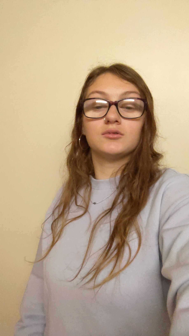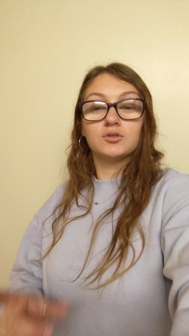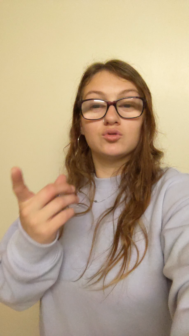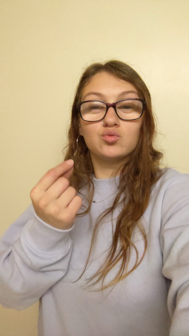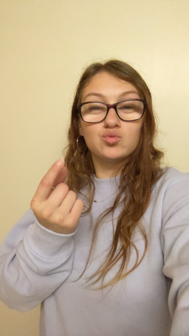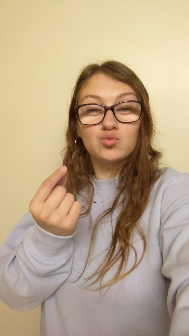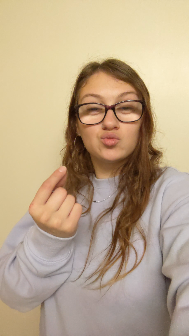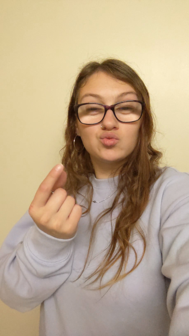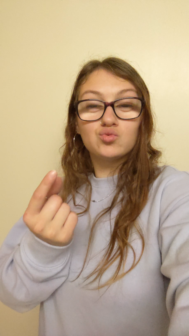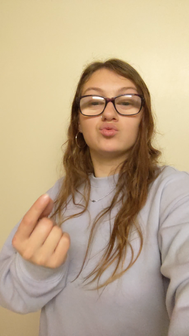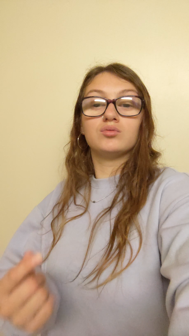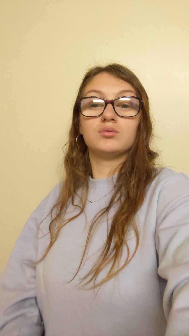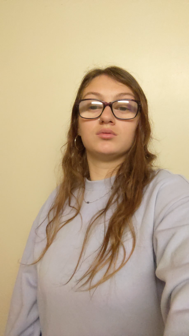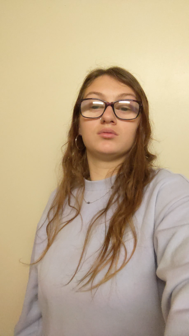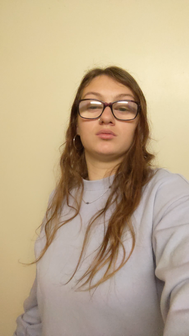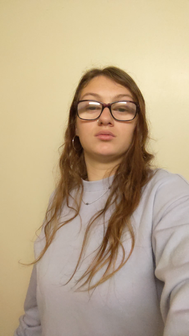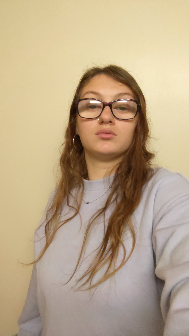do